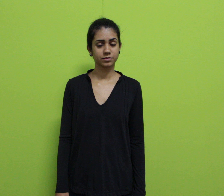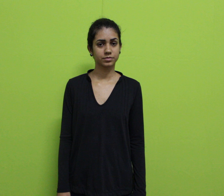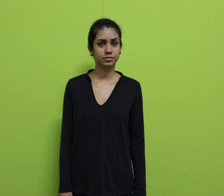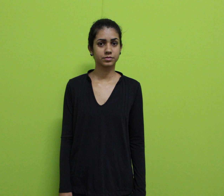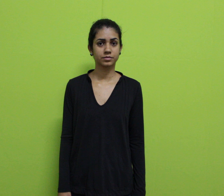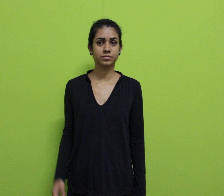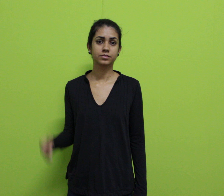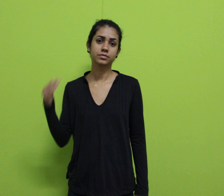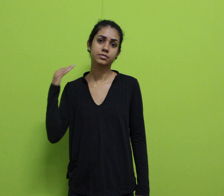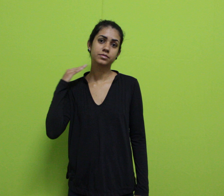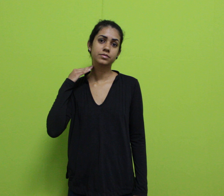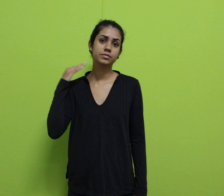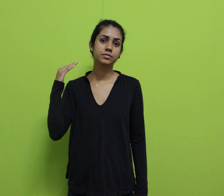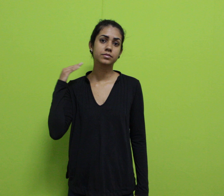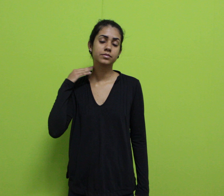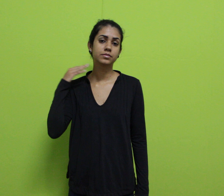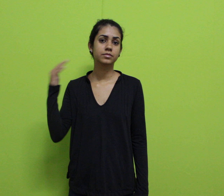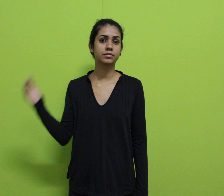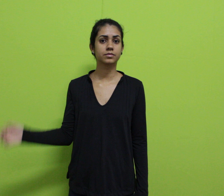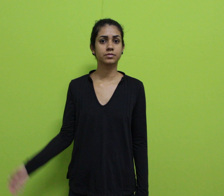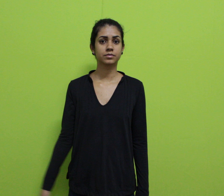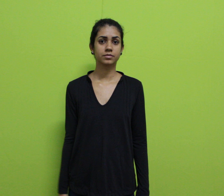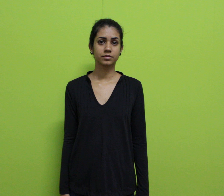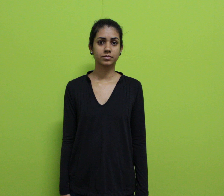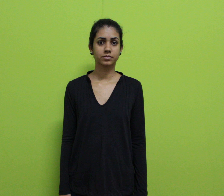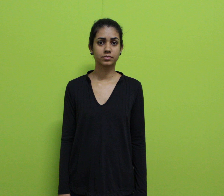banco